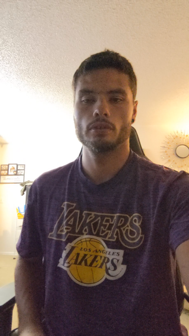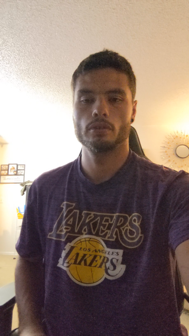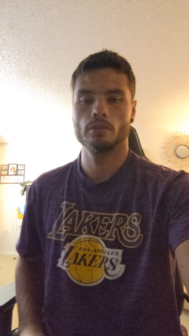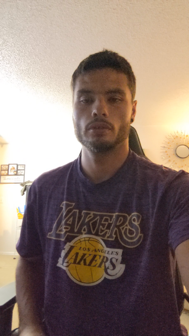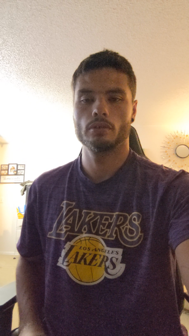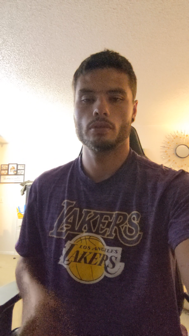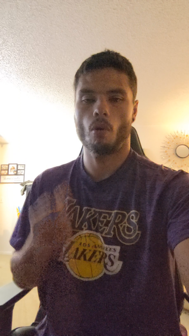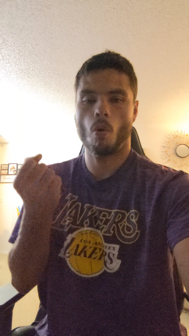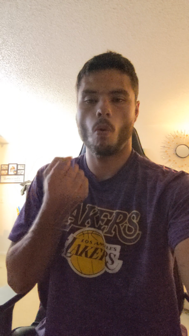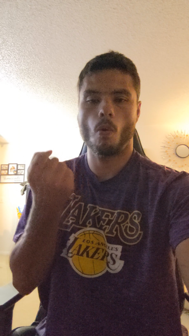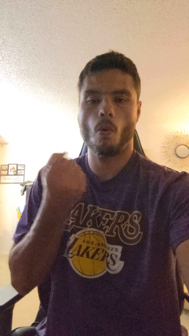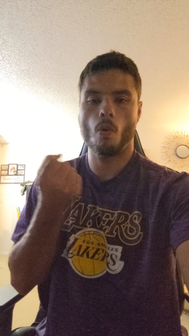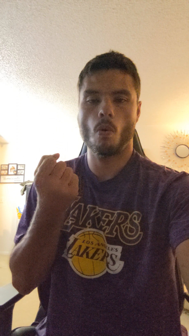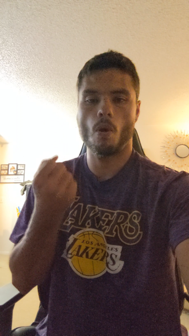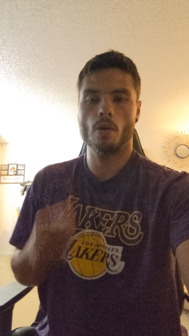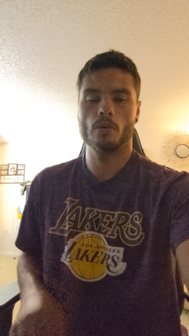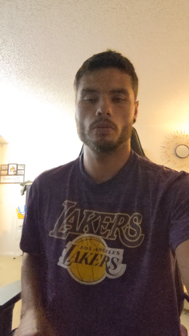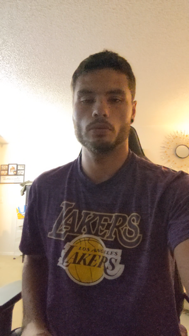hold